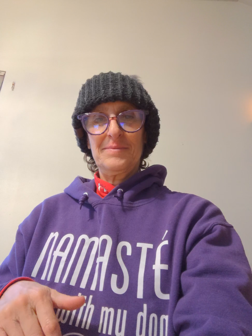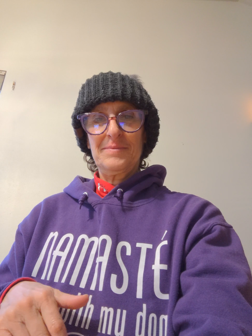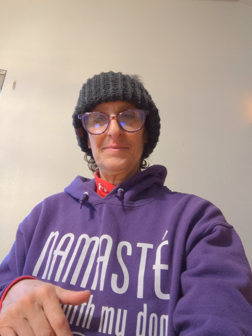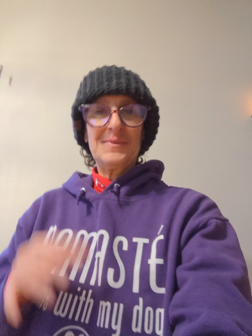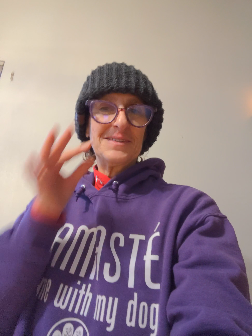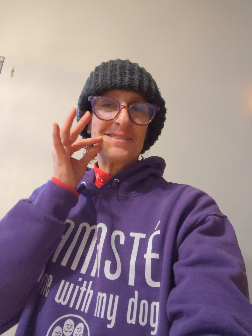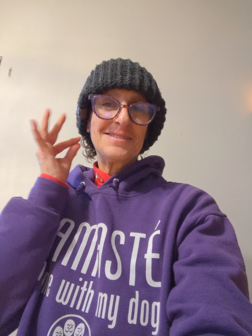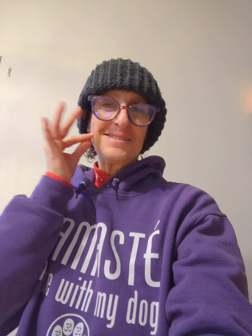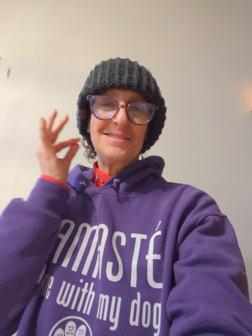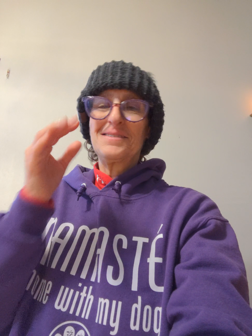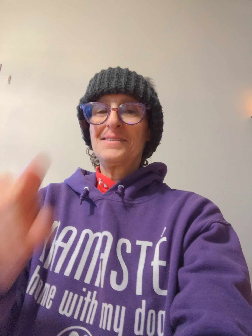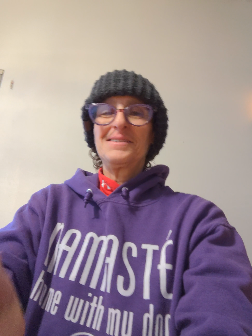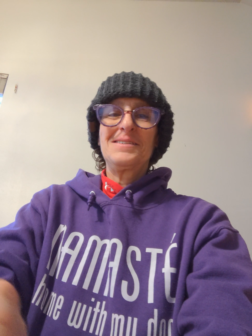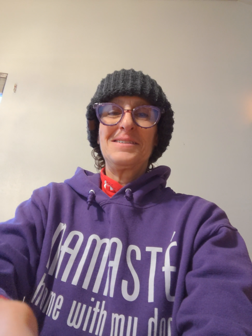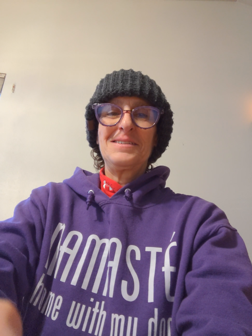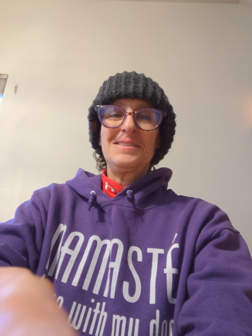kitty